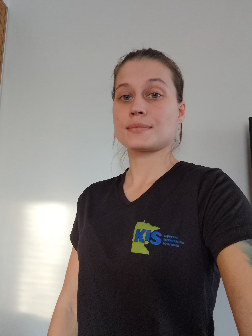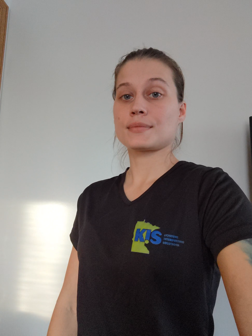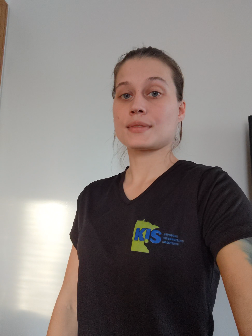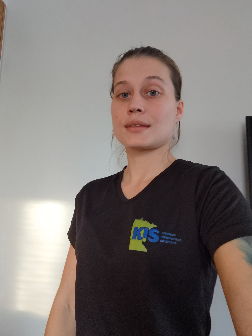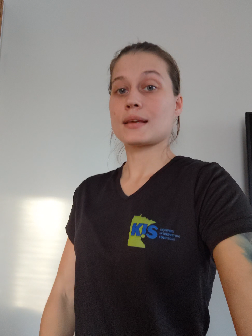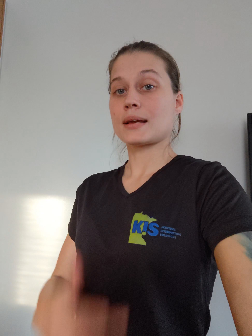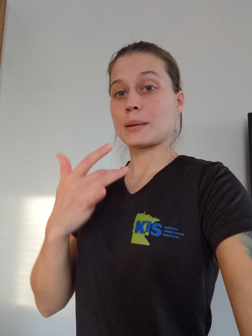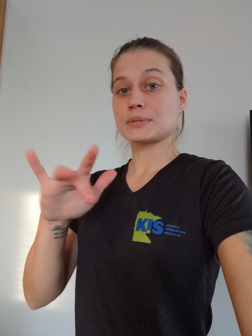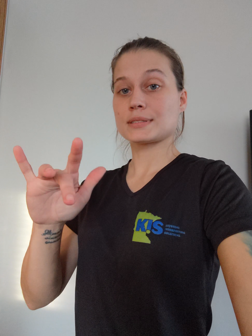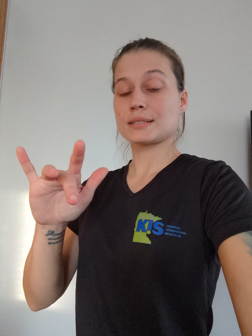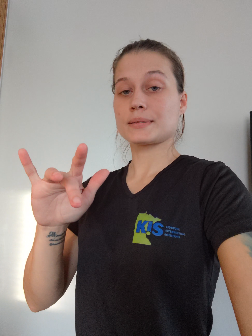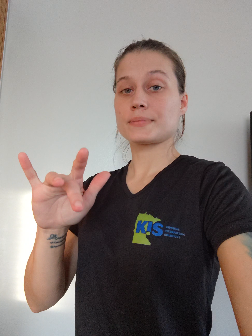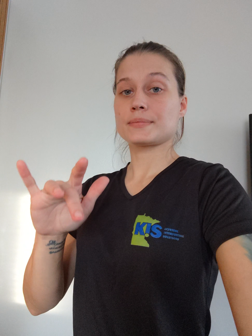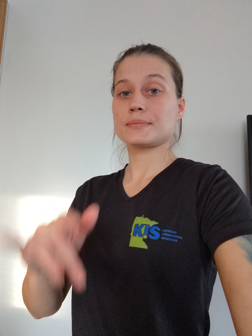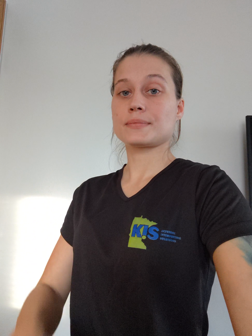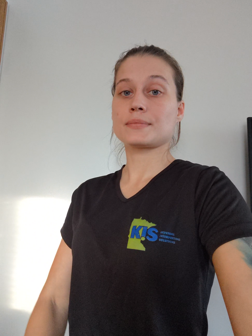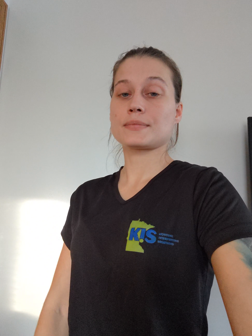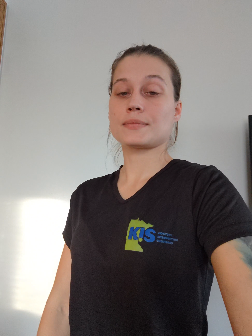empty